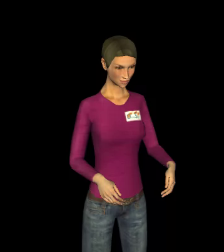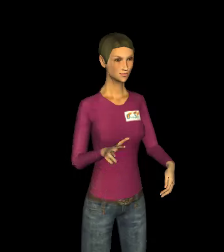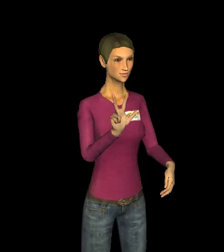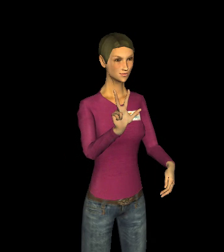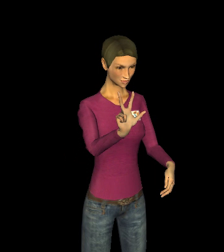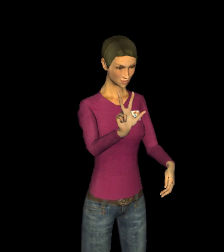3